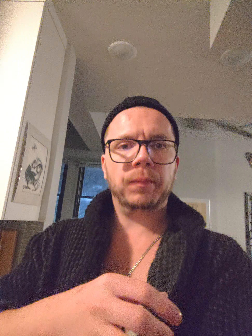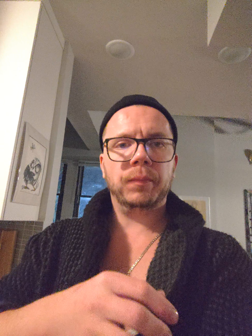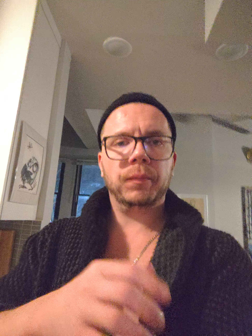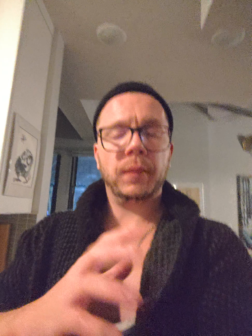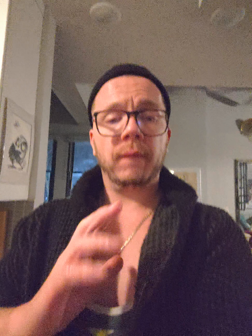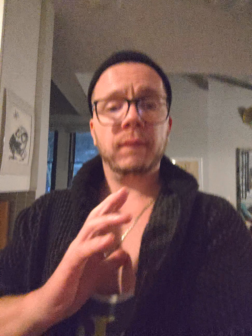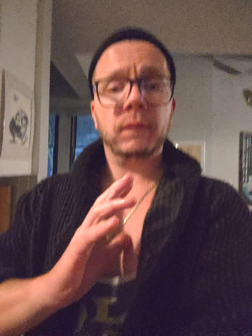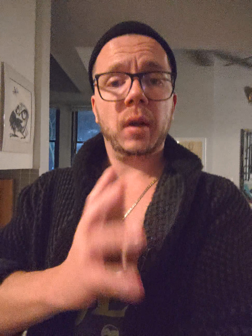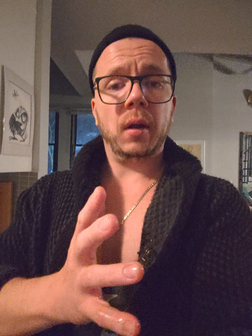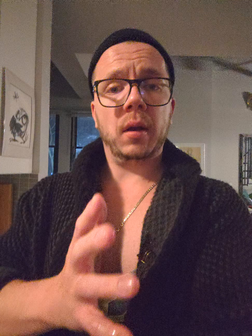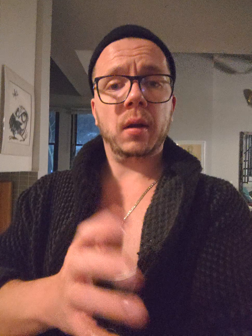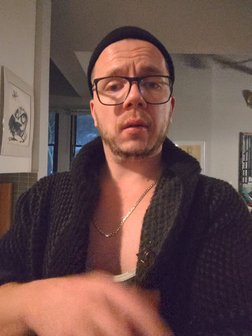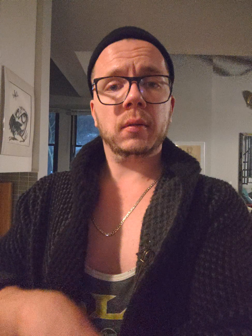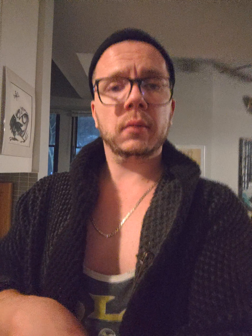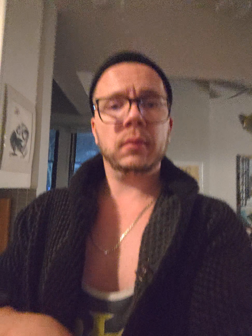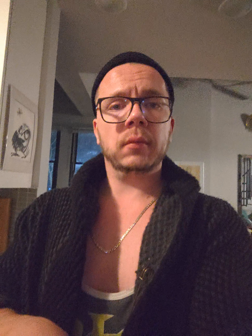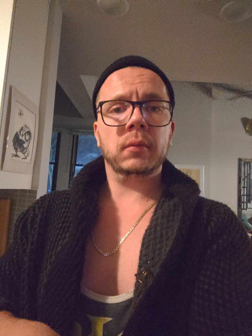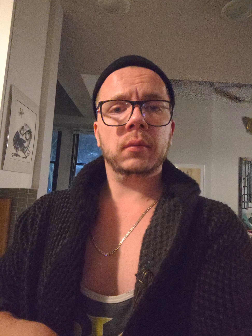fine